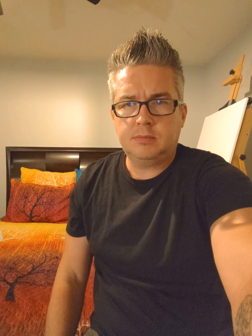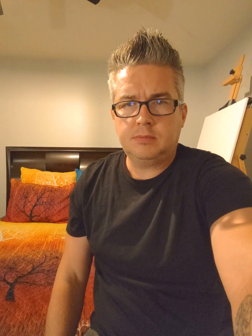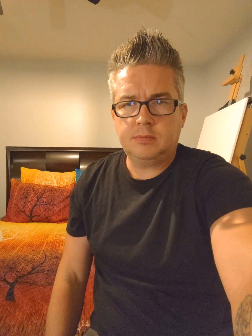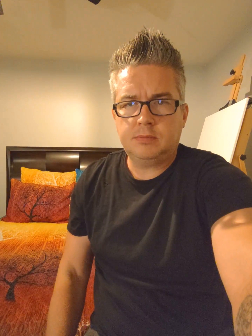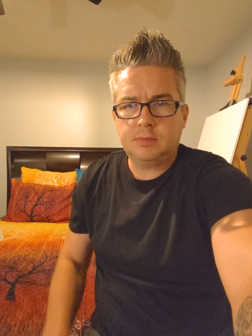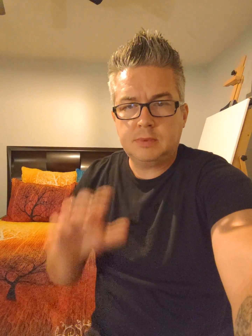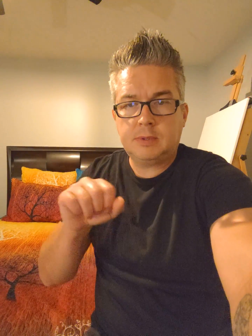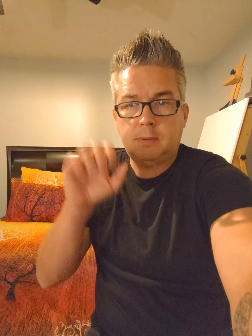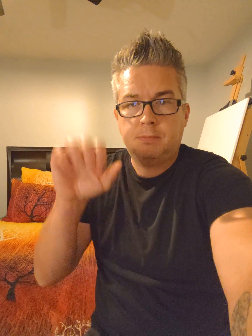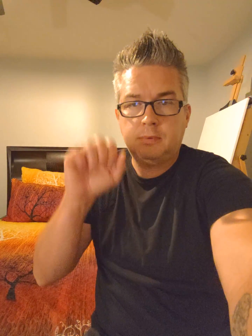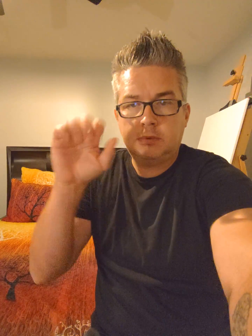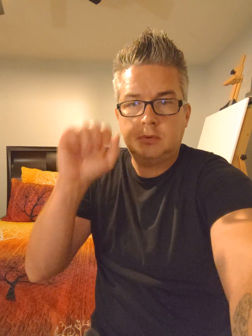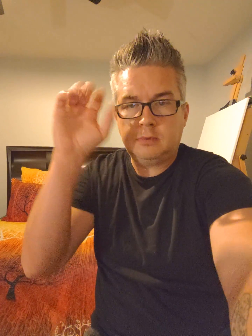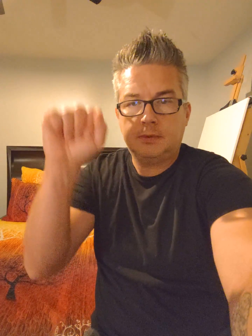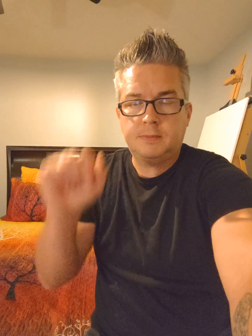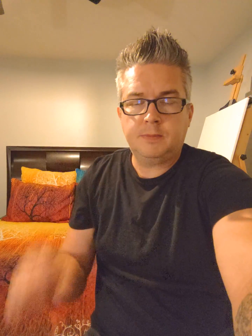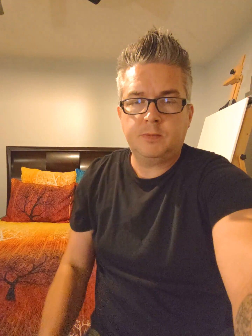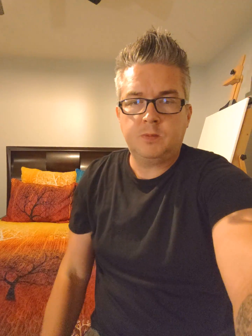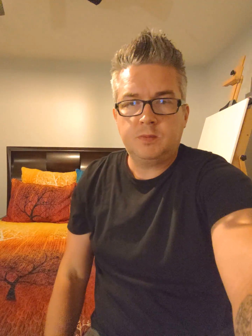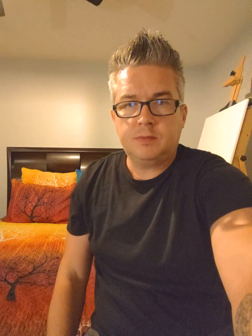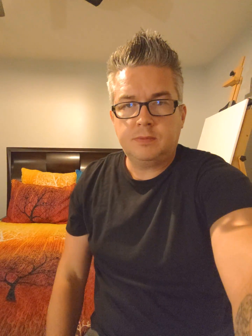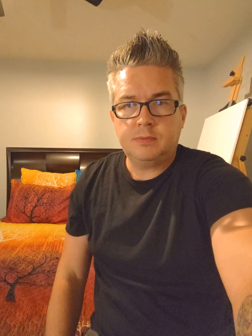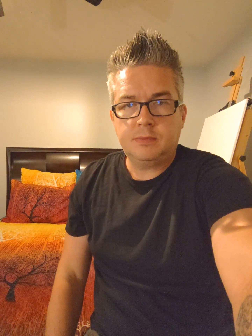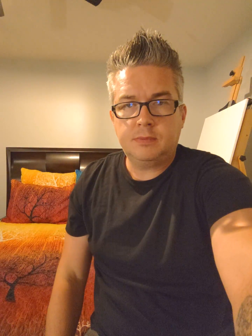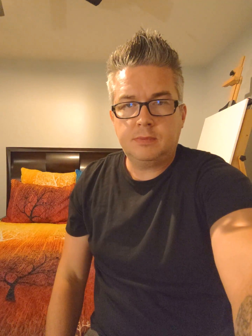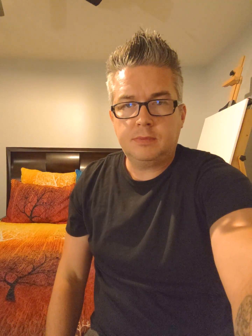ladder